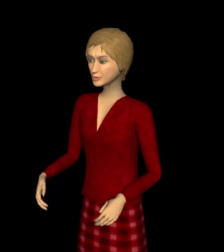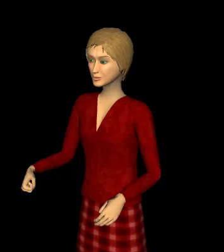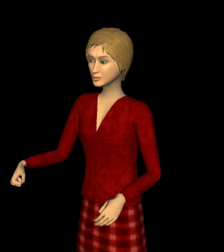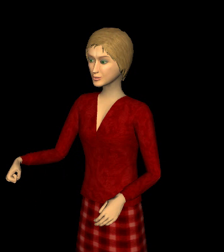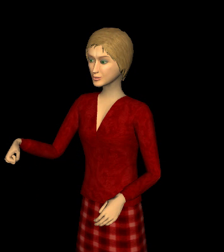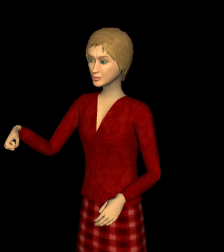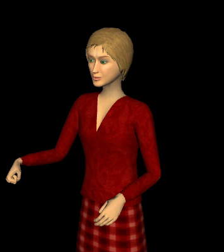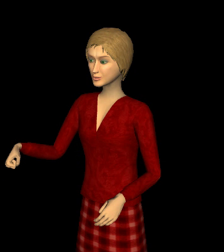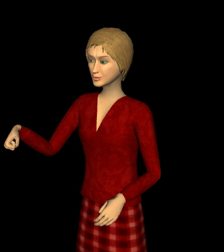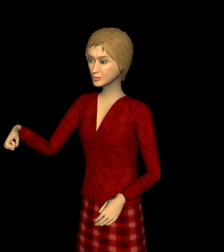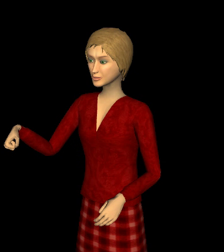أمتعة